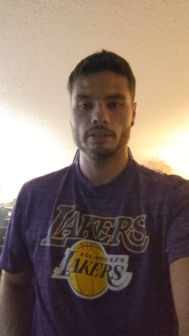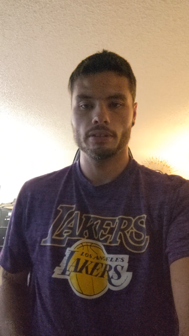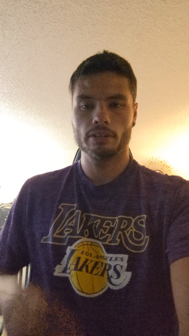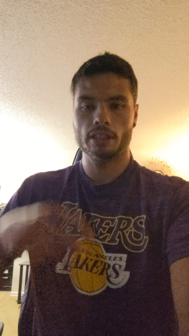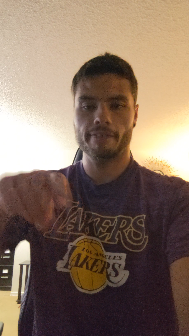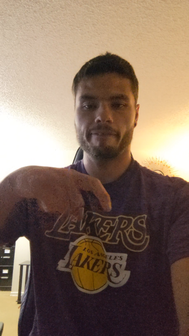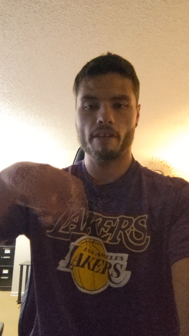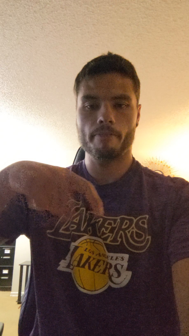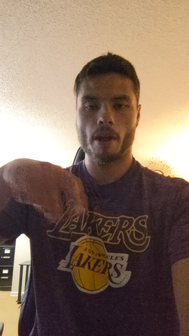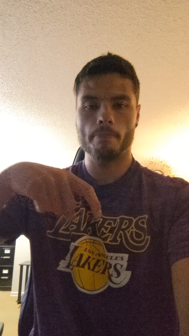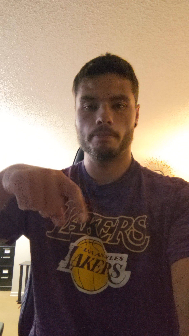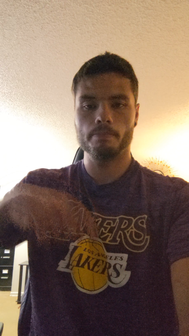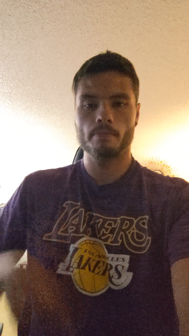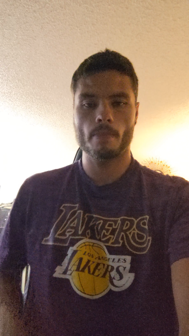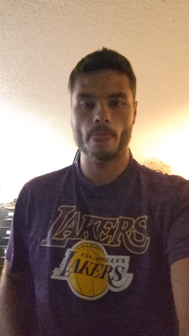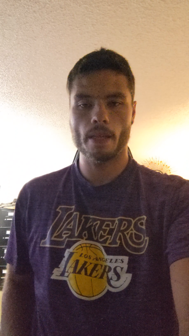flip-flop